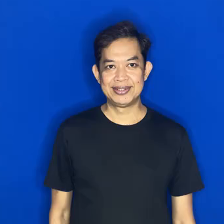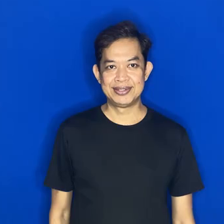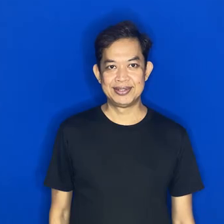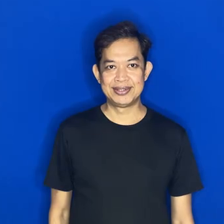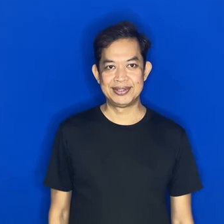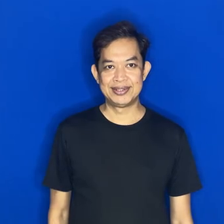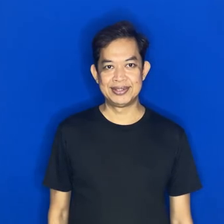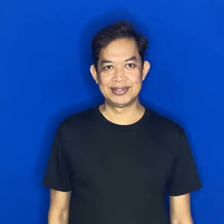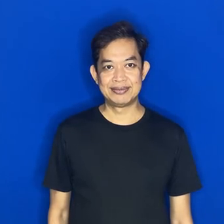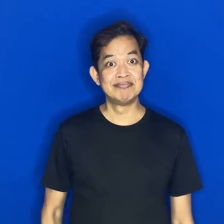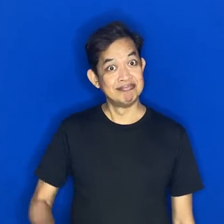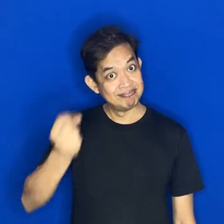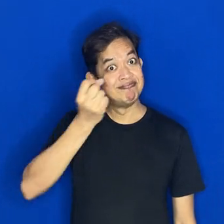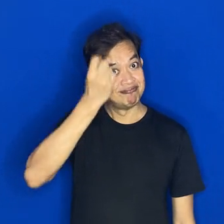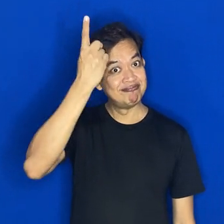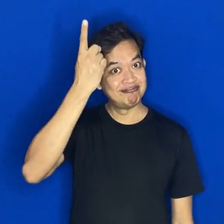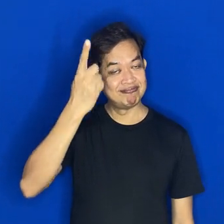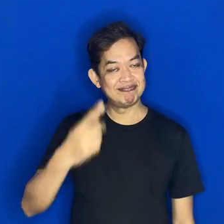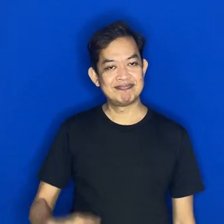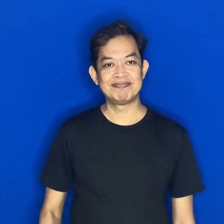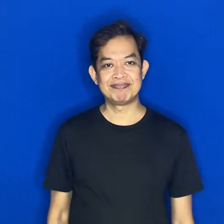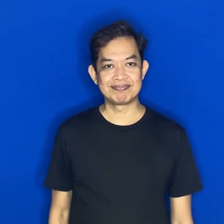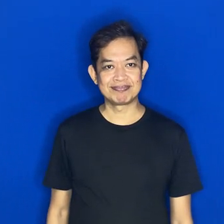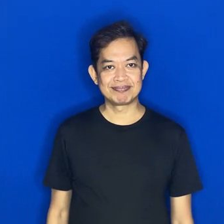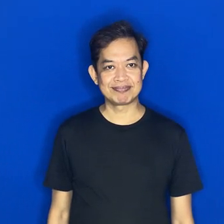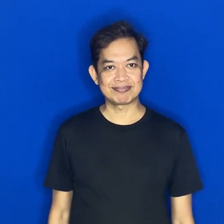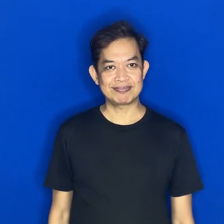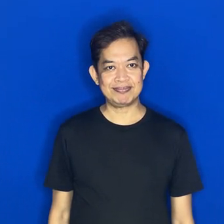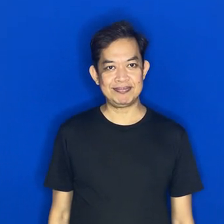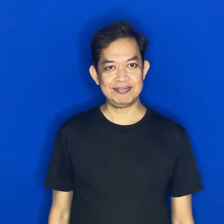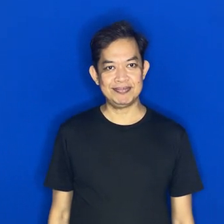understand